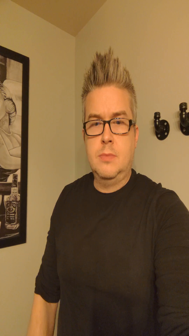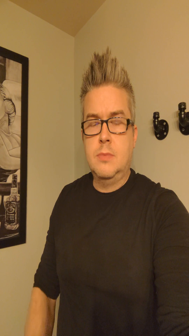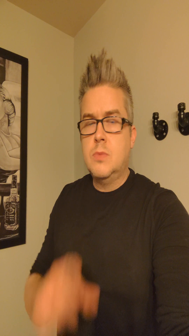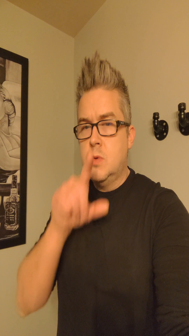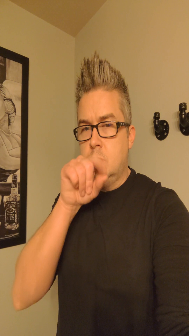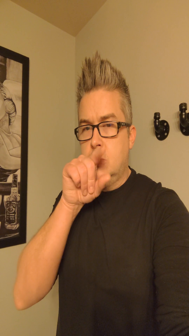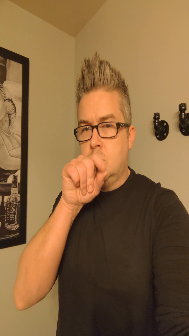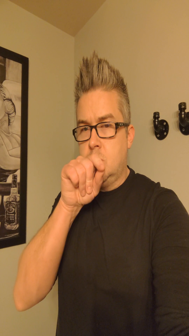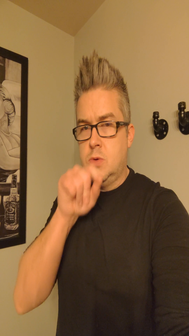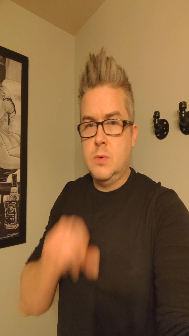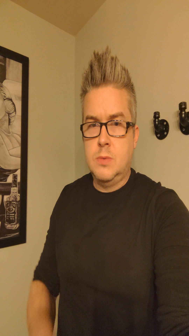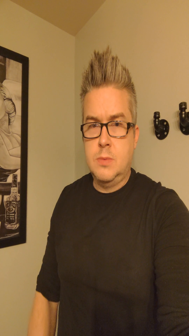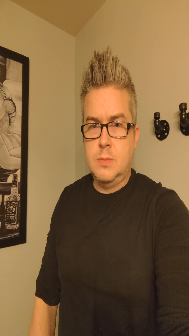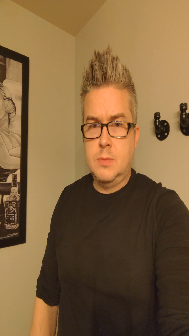bird